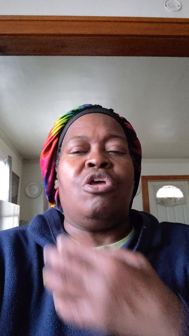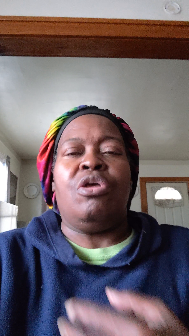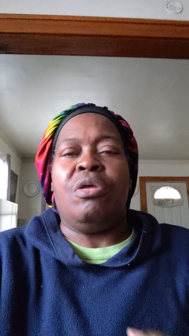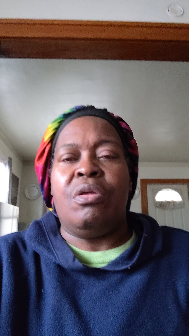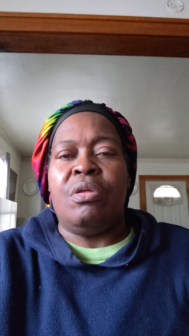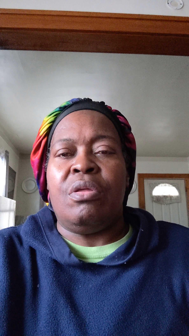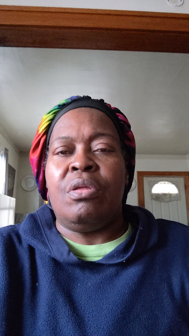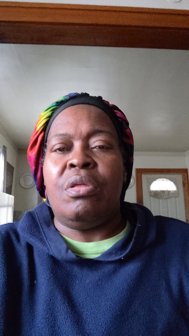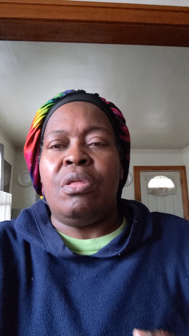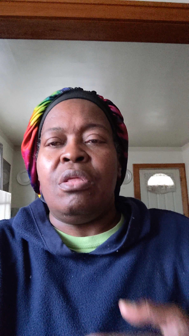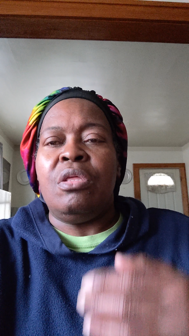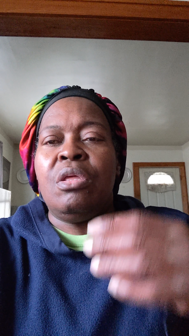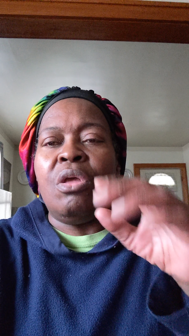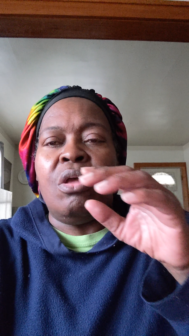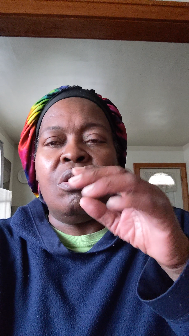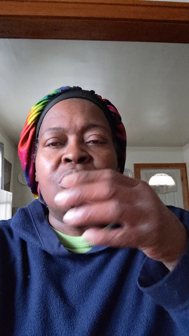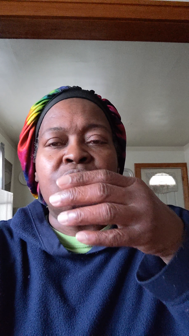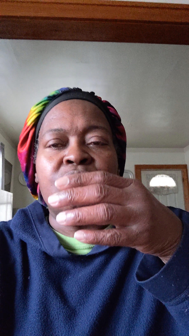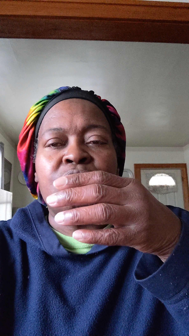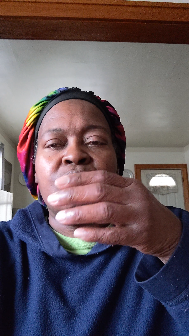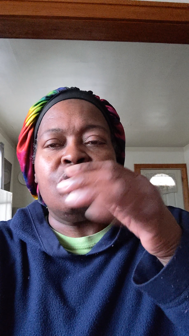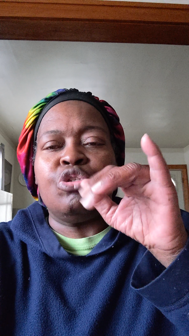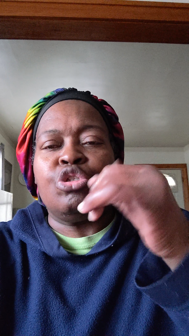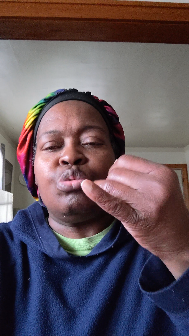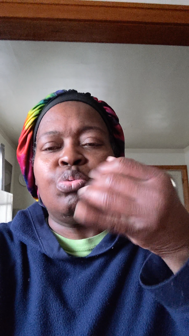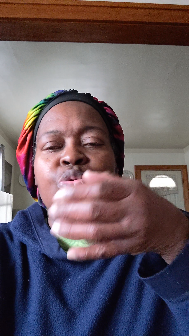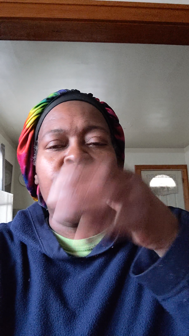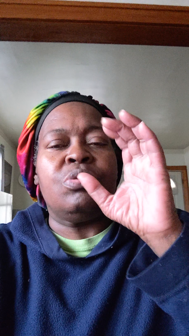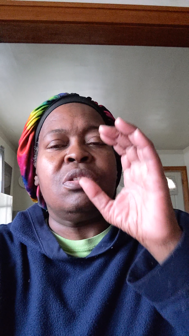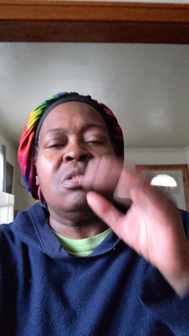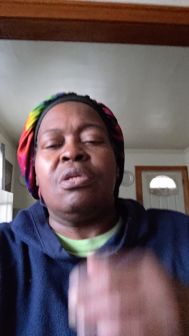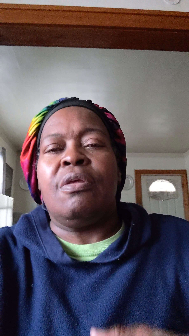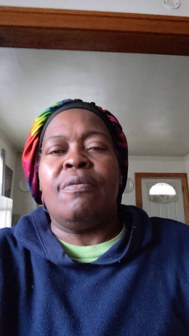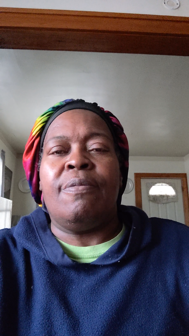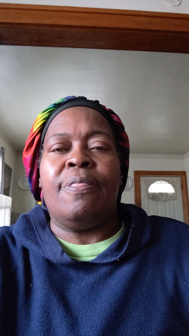juice